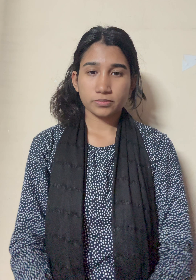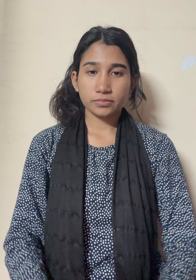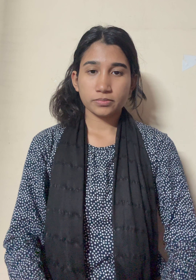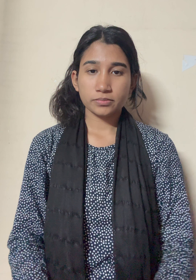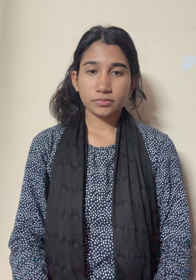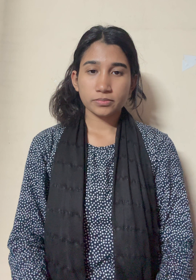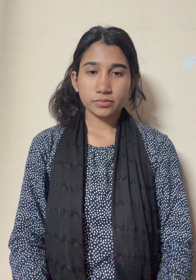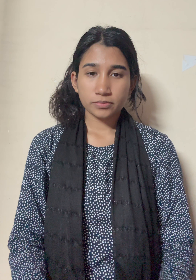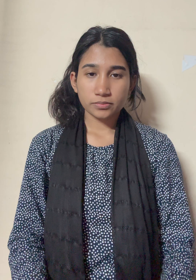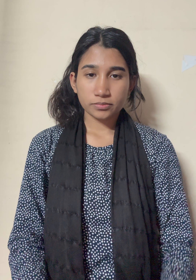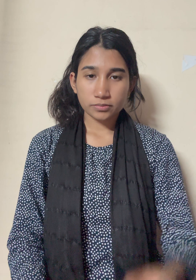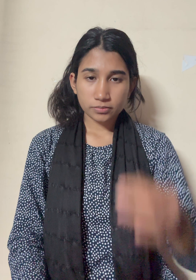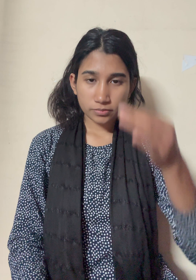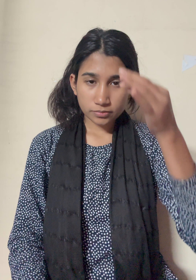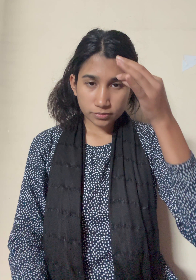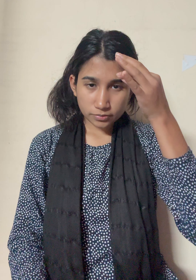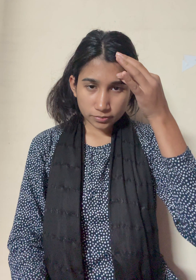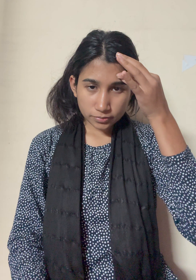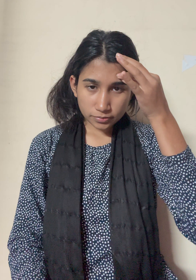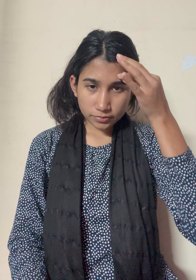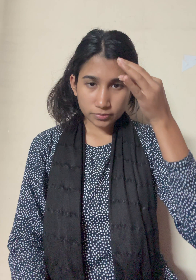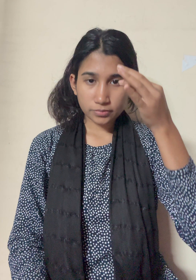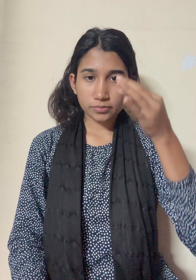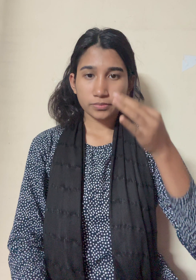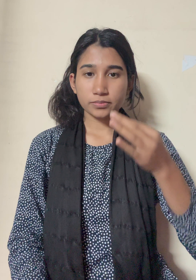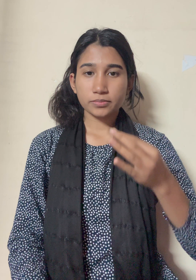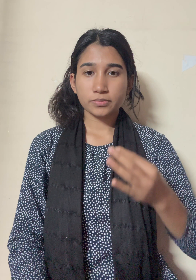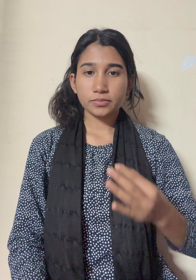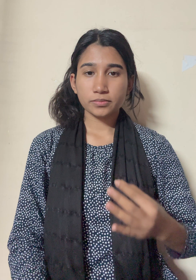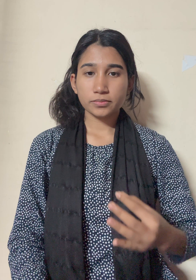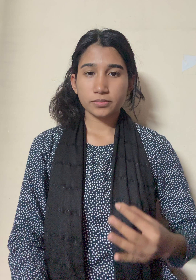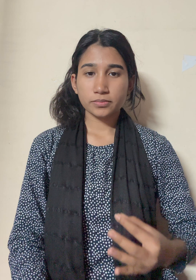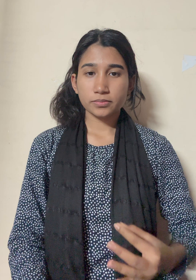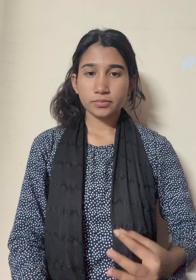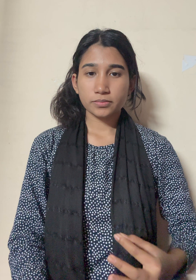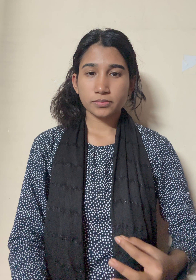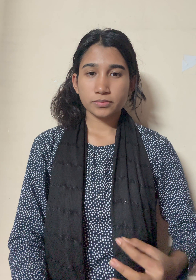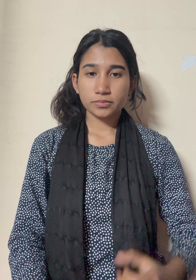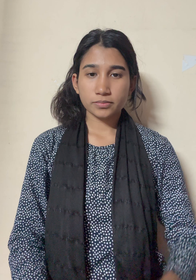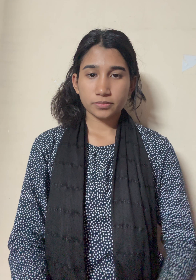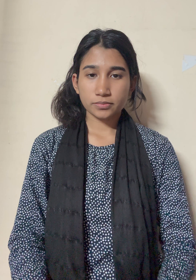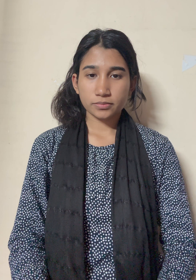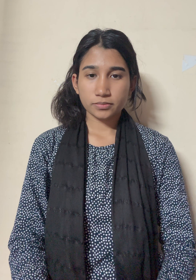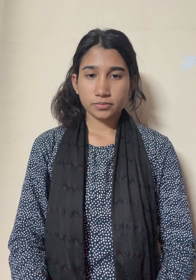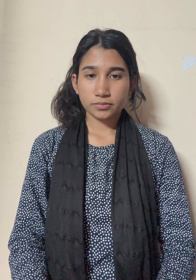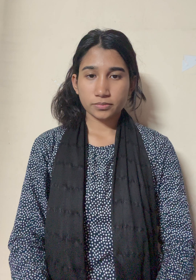বোকা